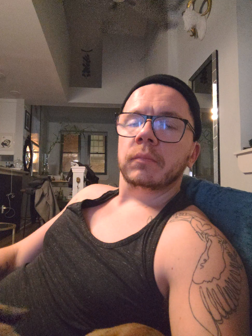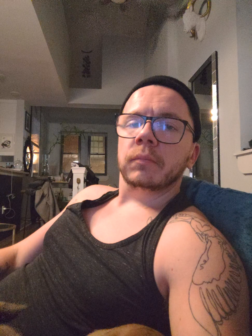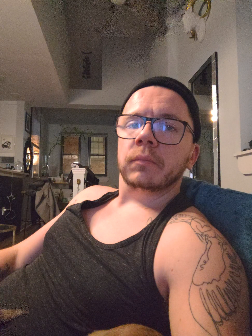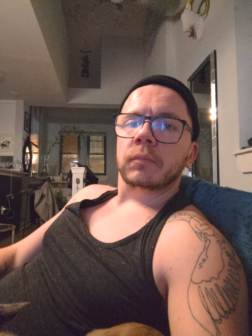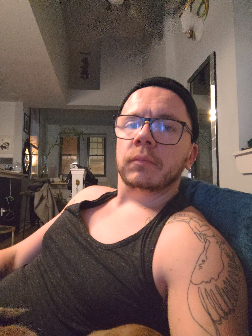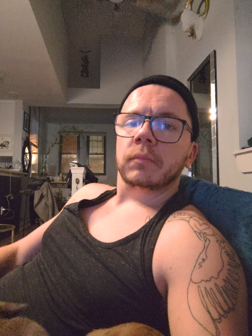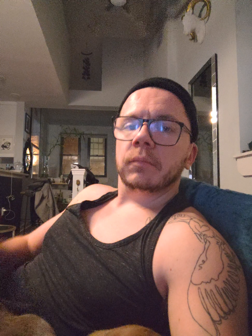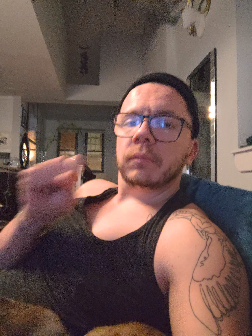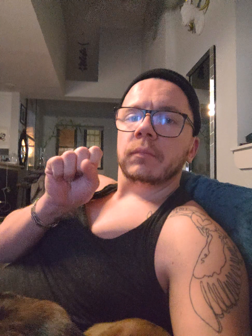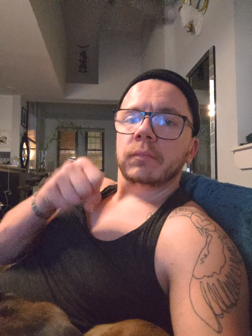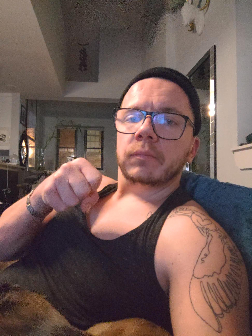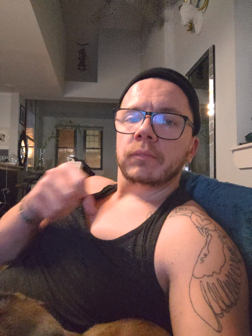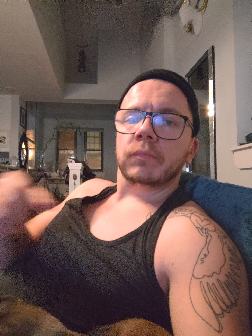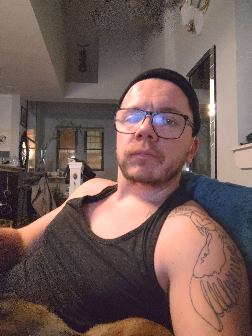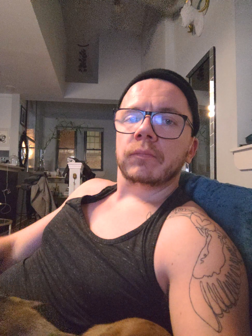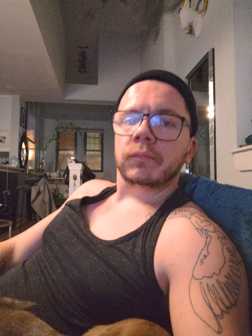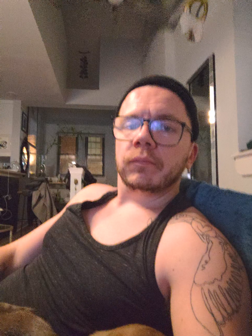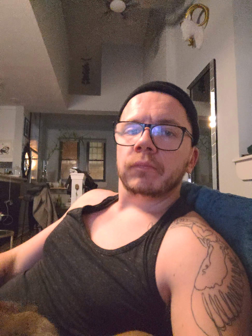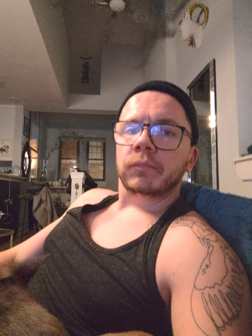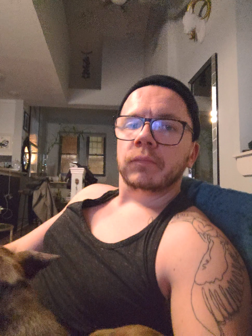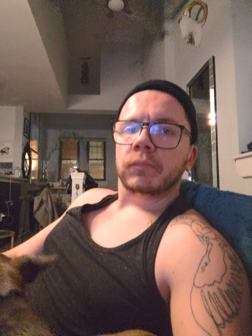can